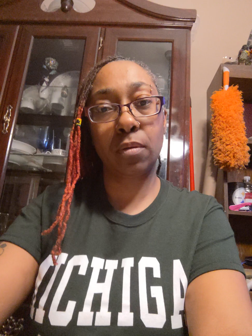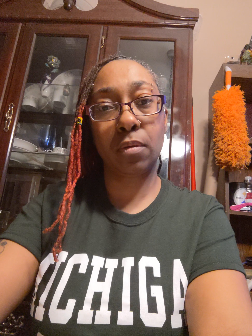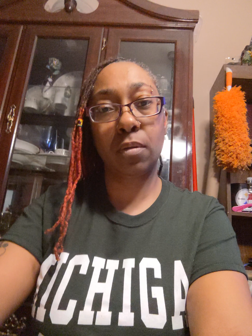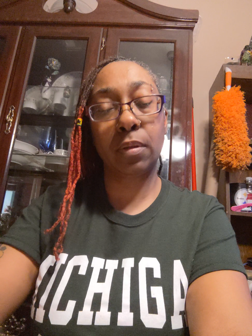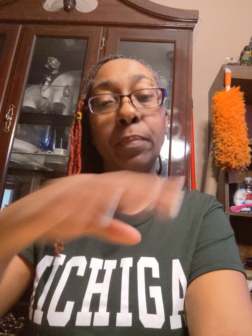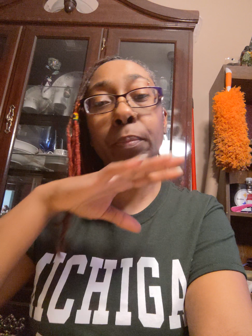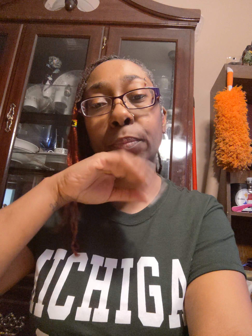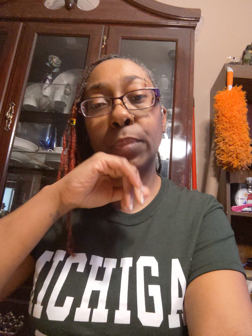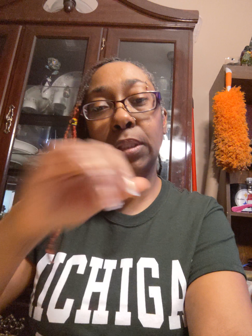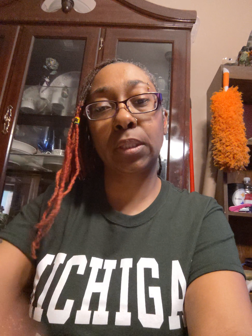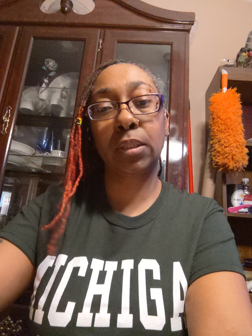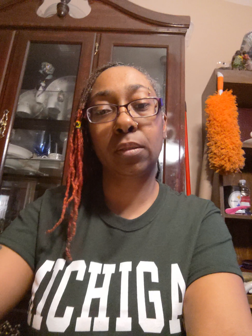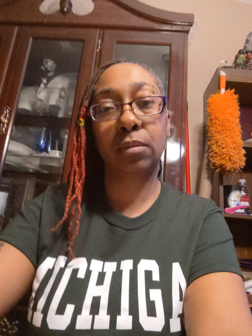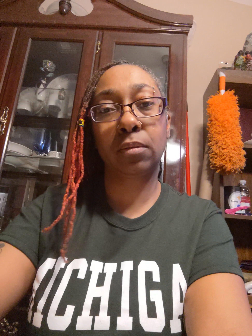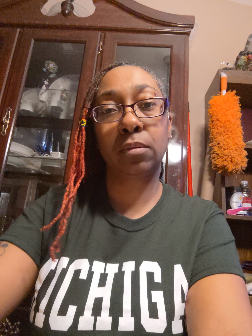pig